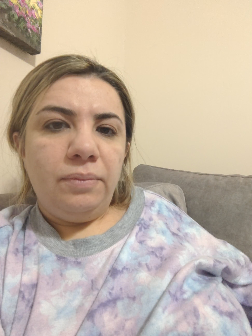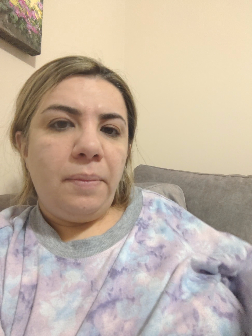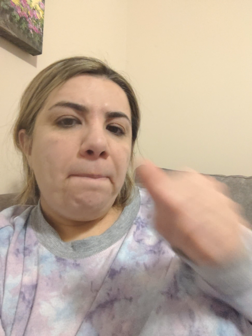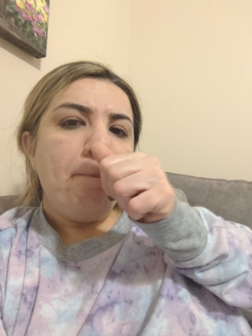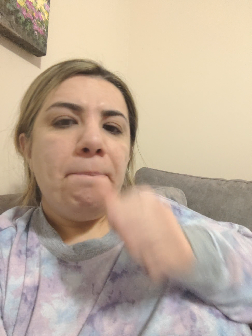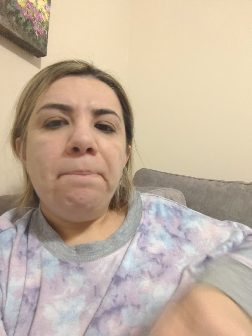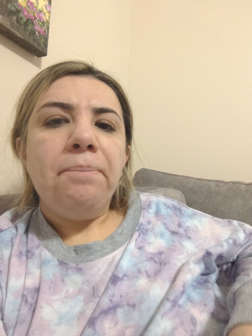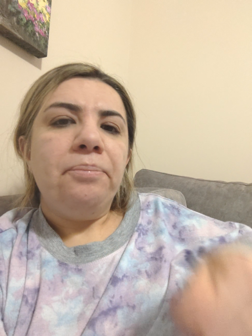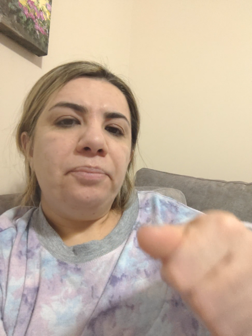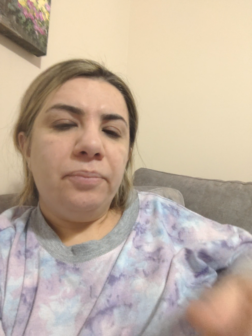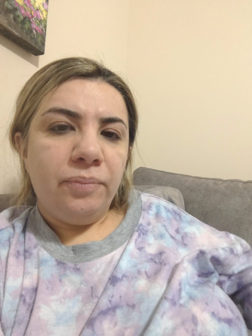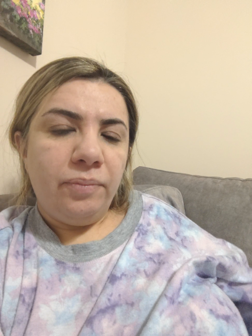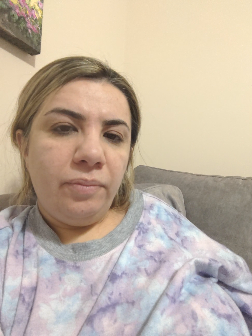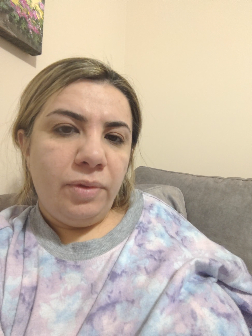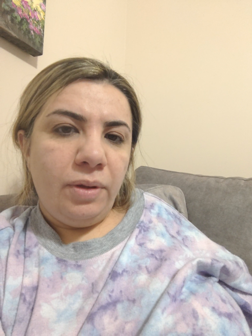hide